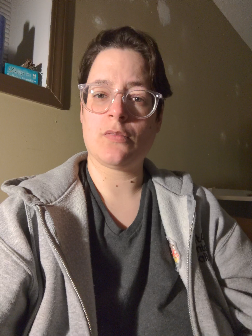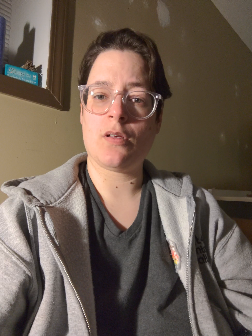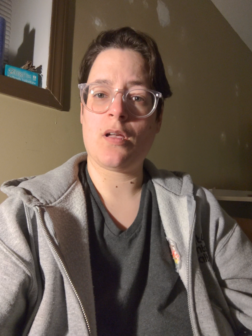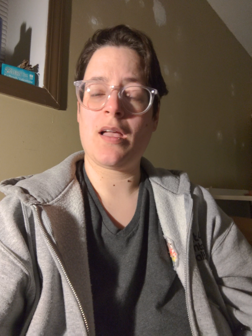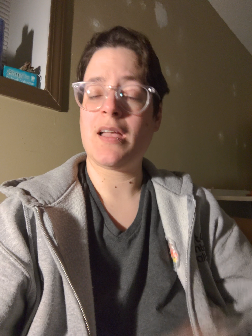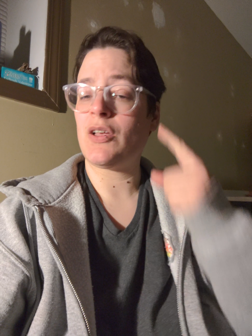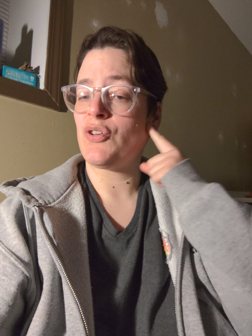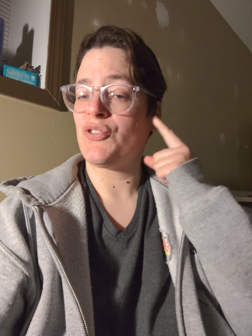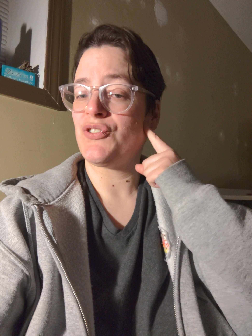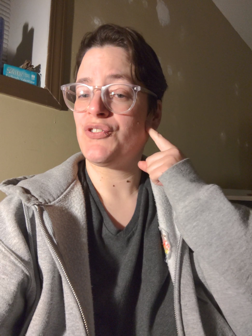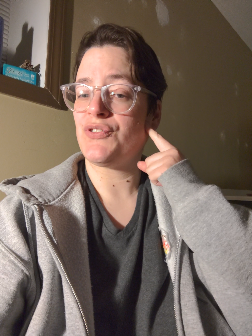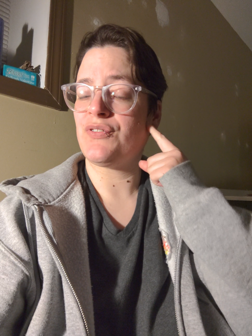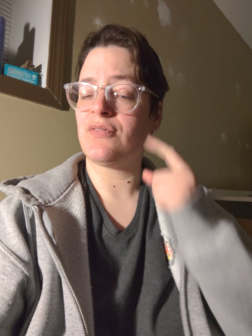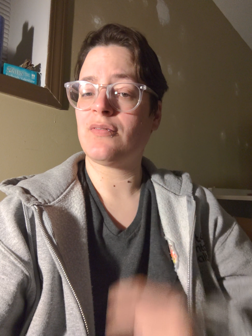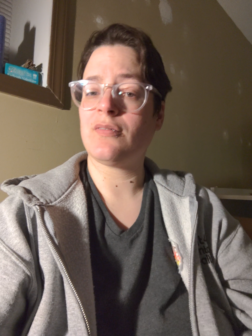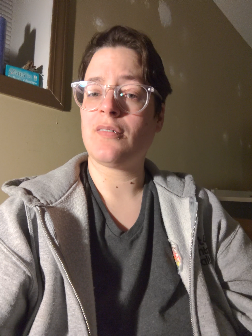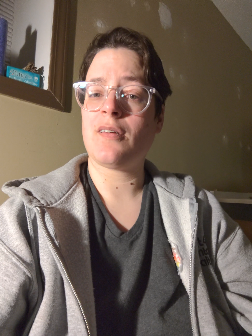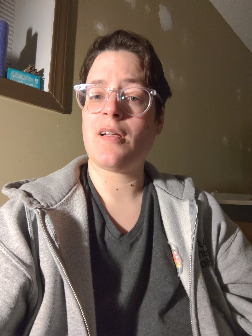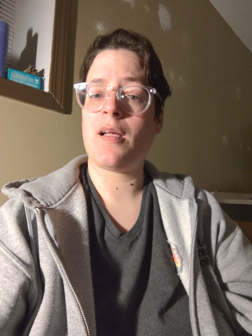hear